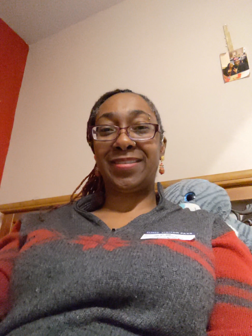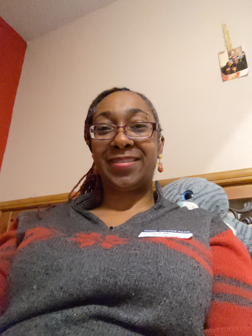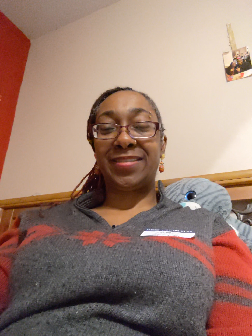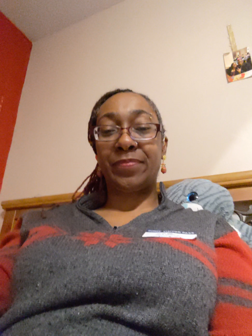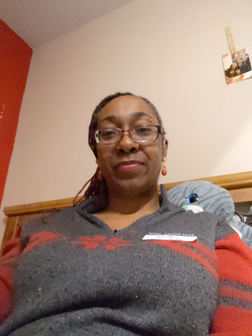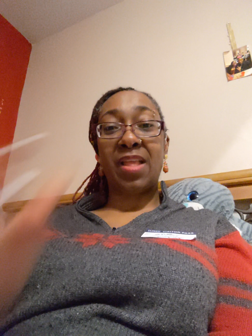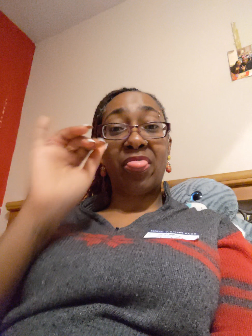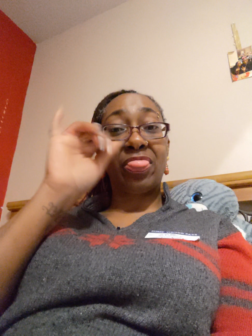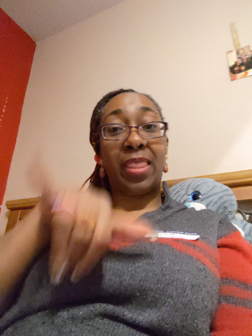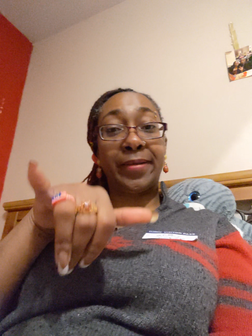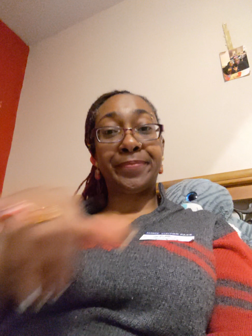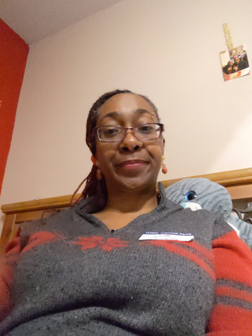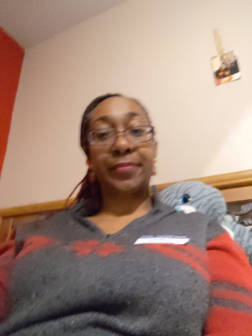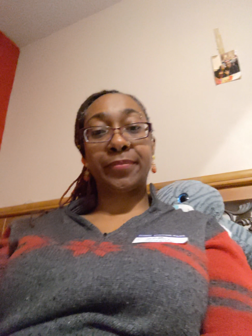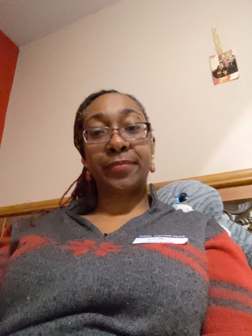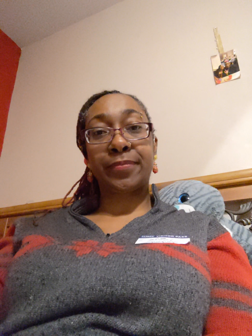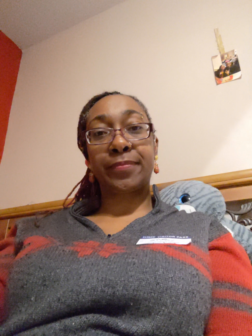that